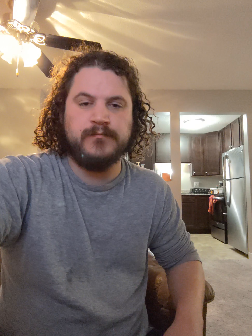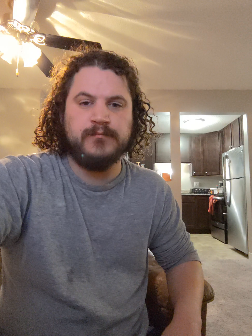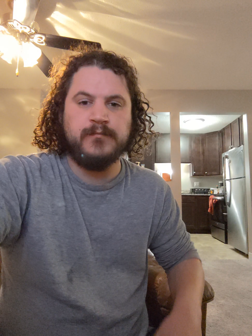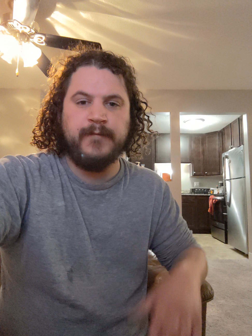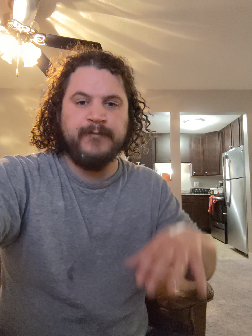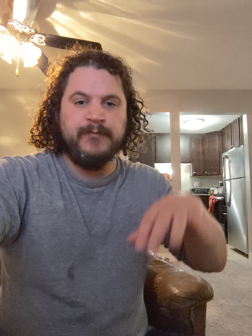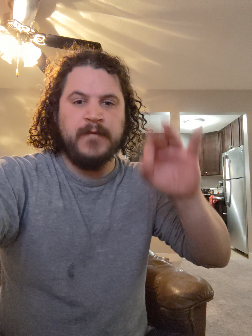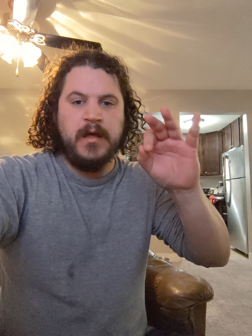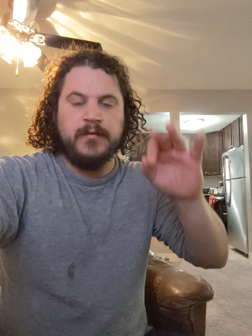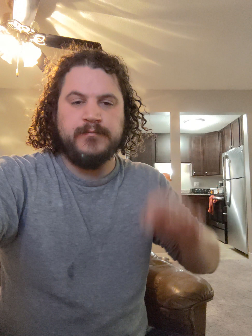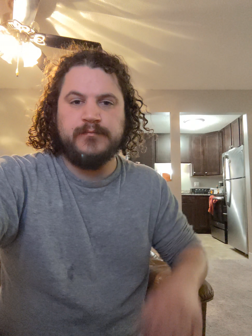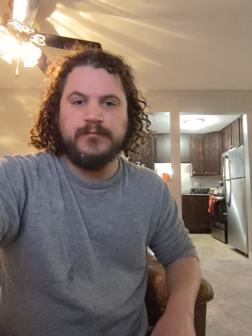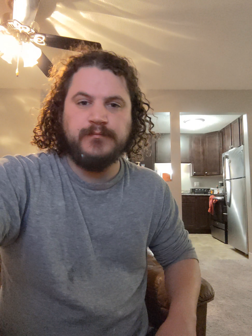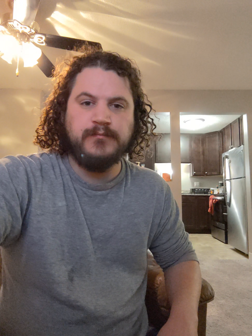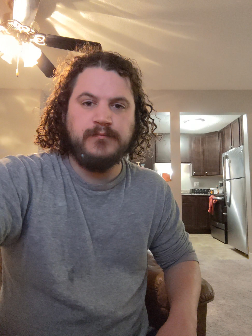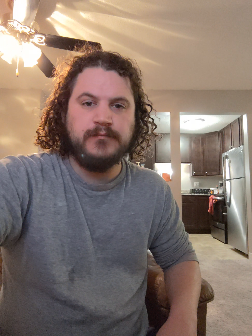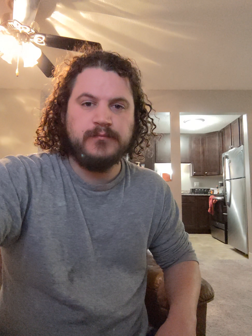find